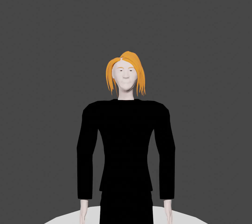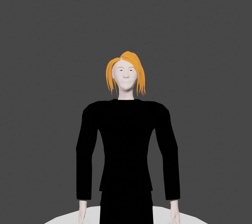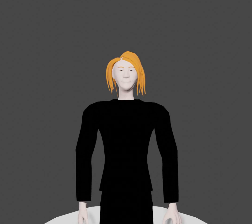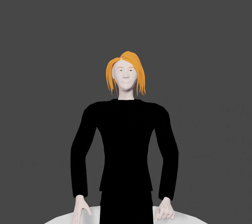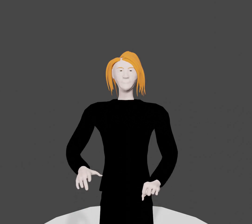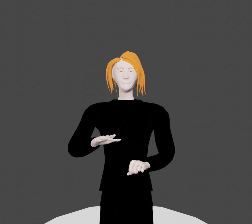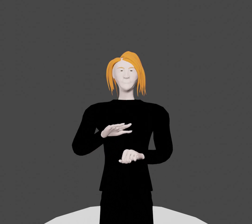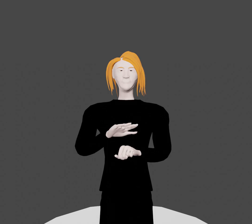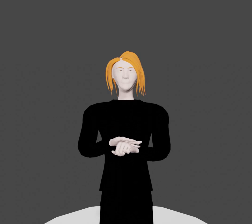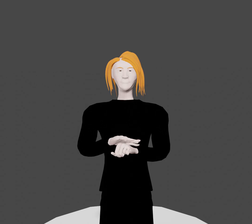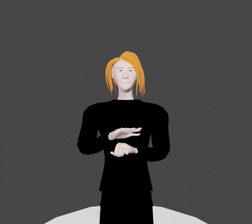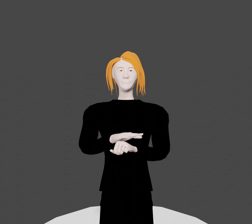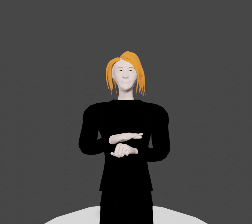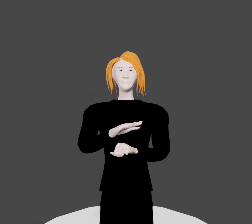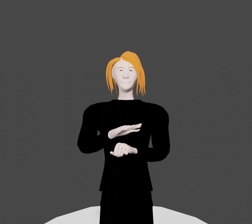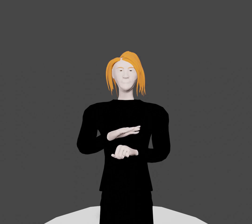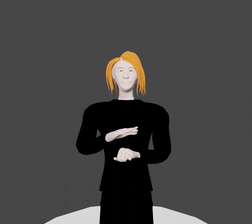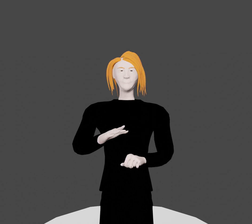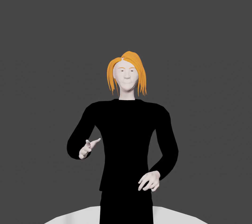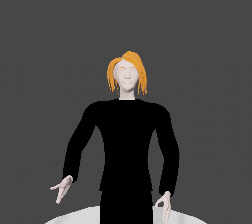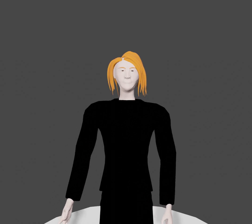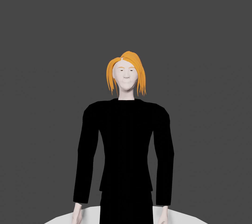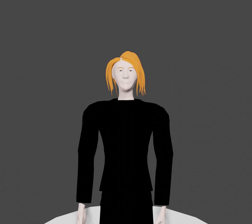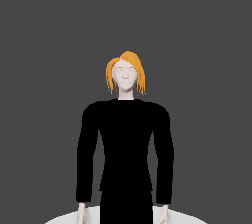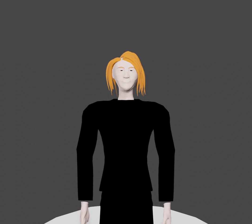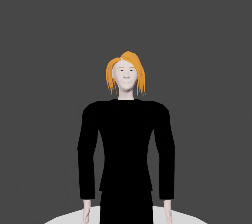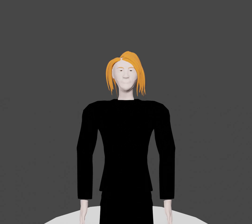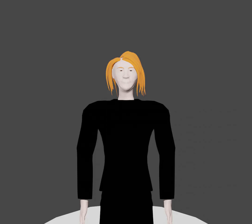Alert Device